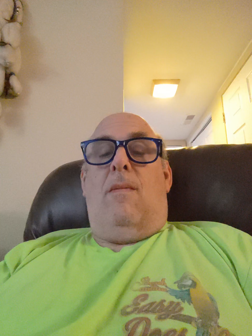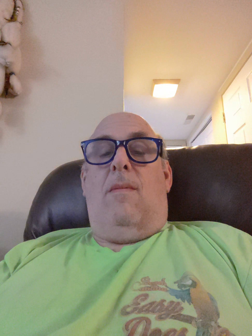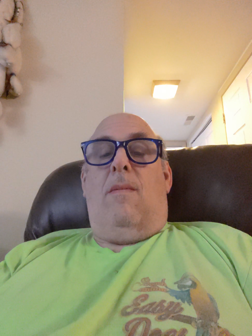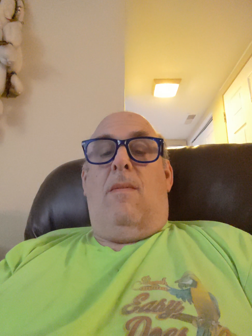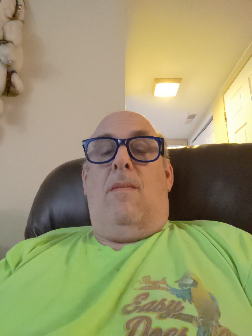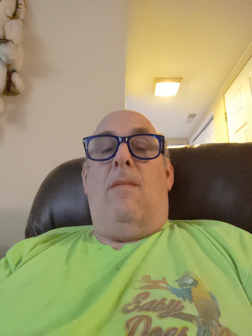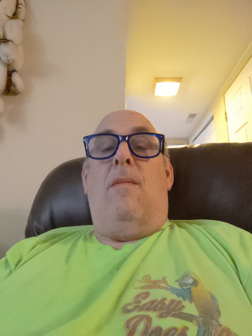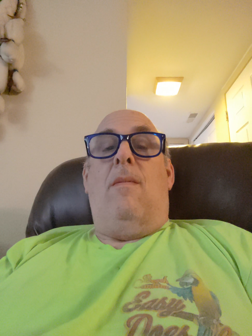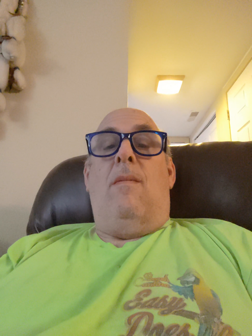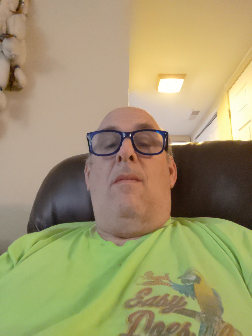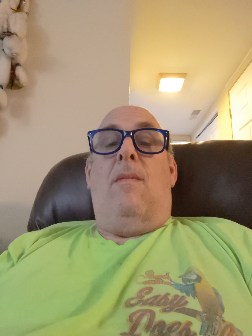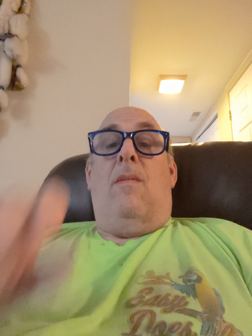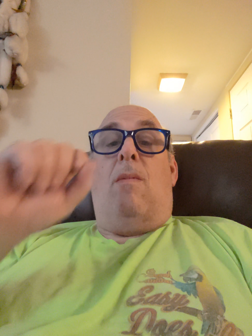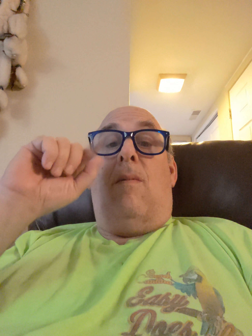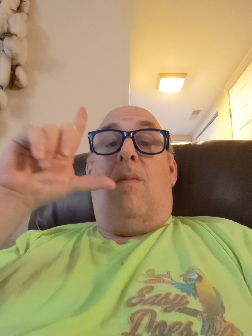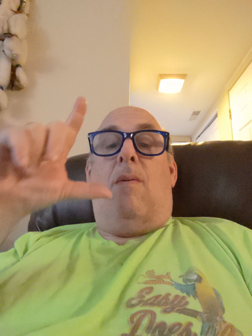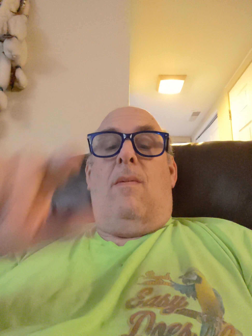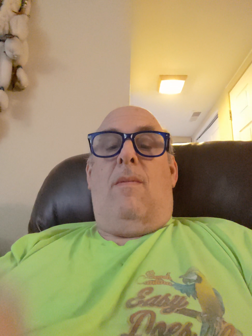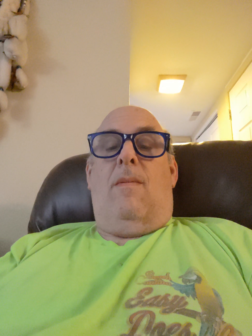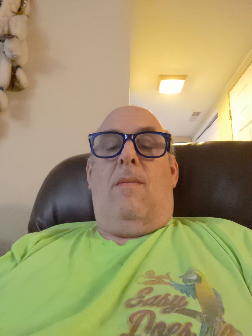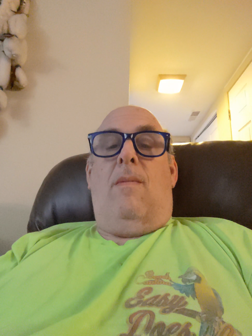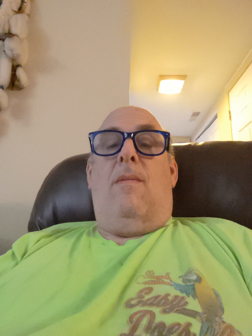awake